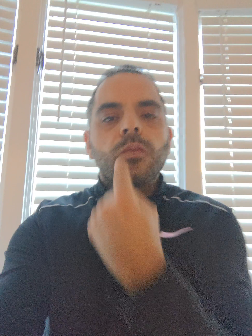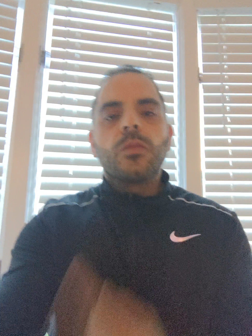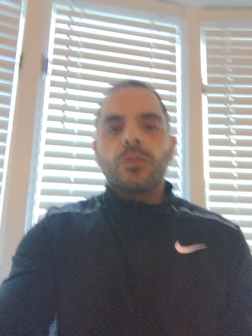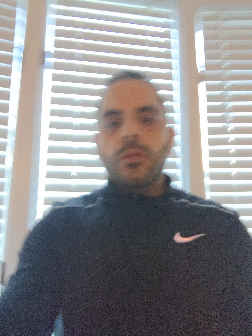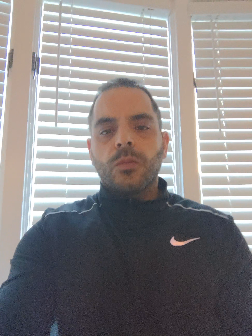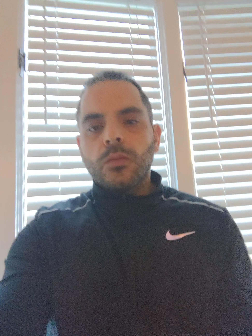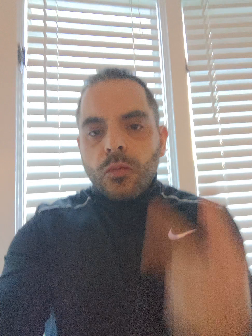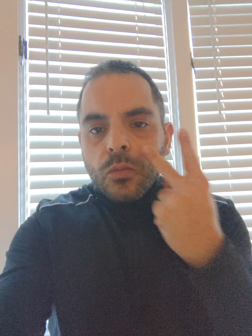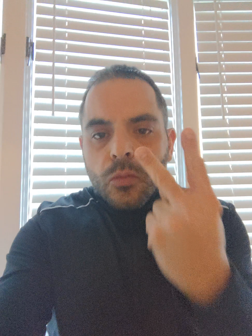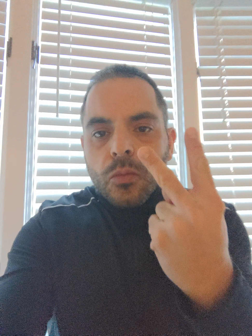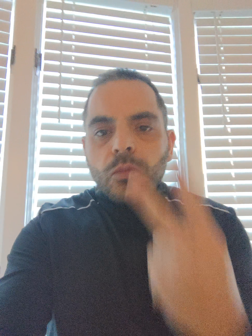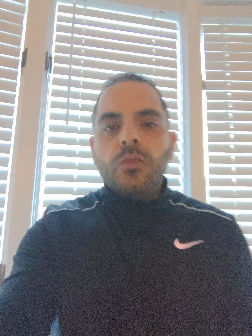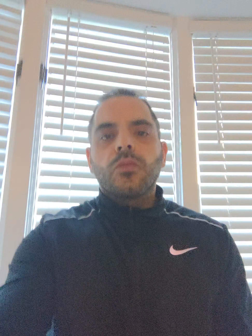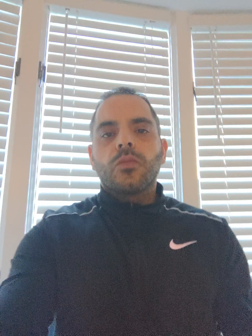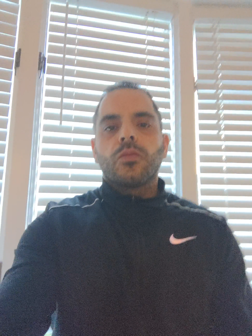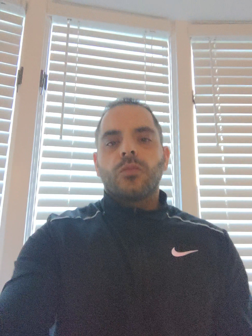see